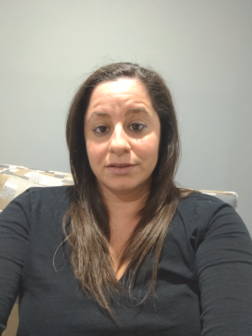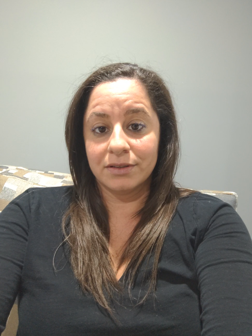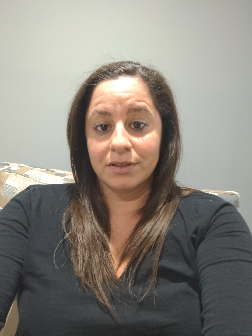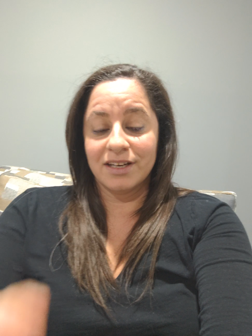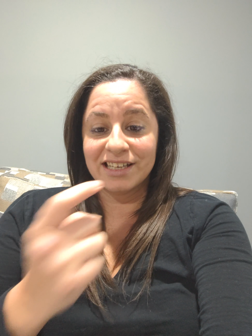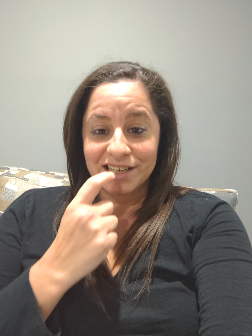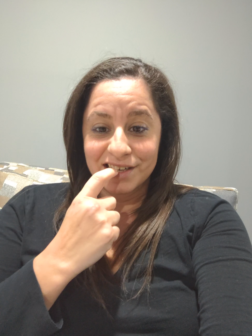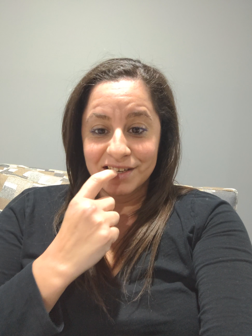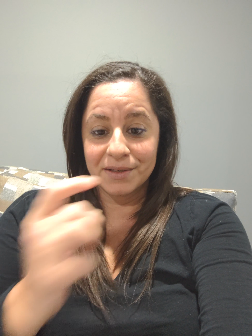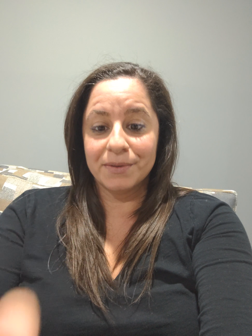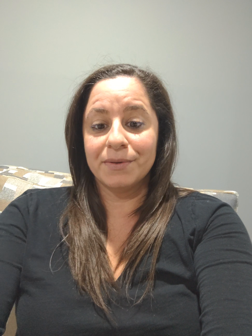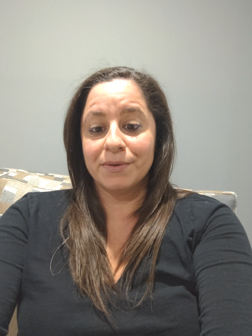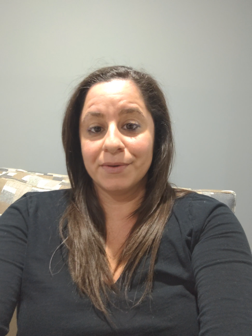tooth